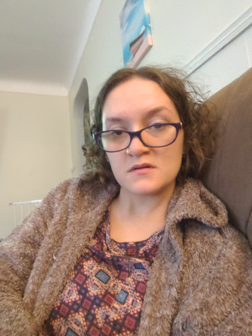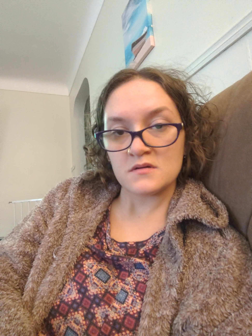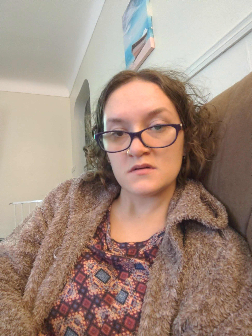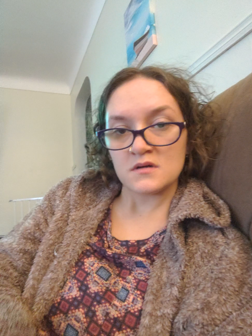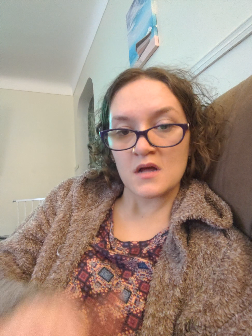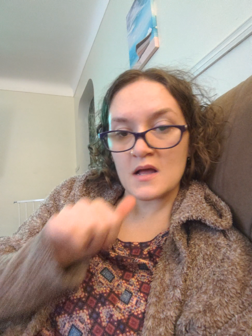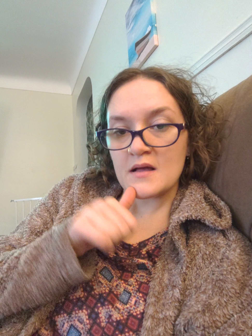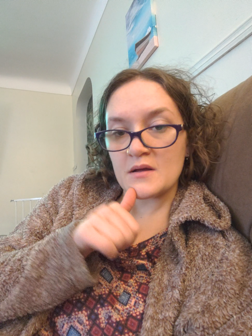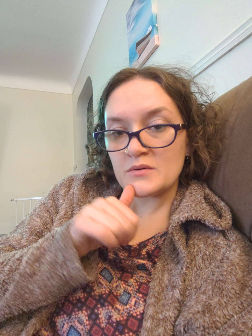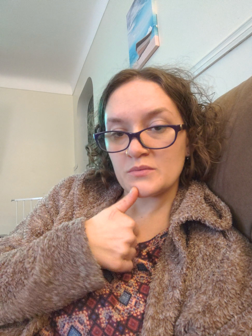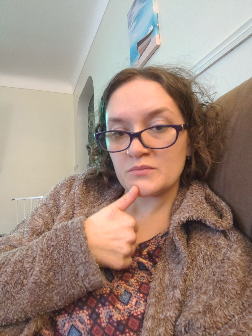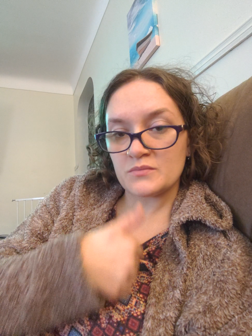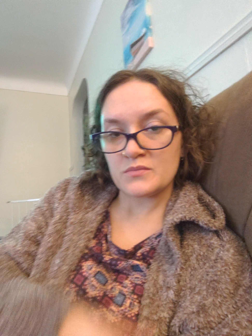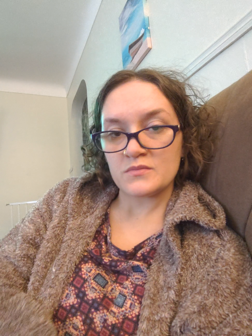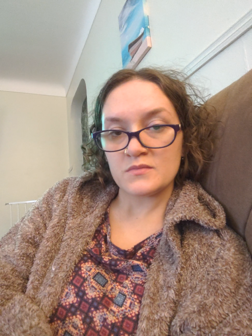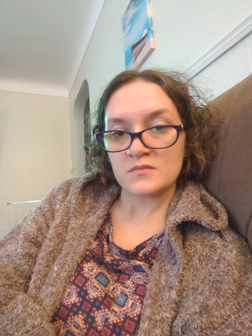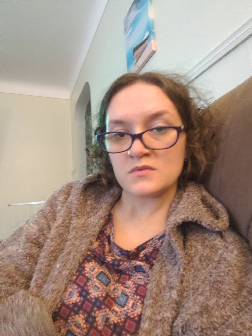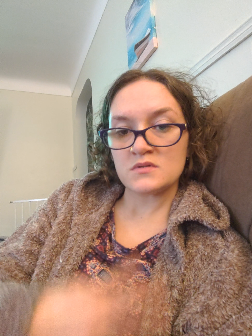owie